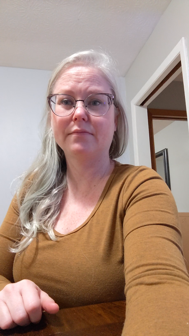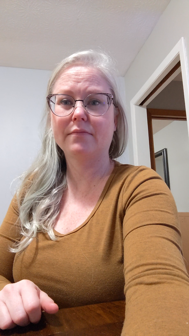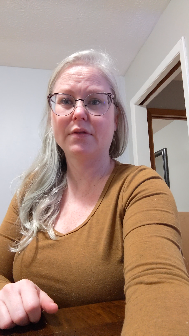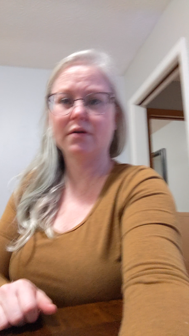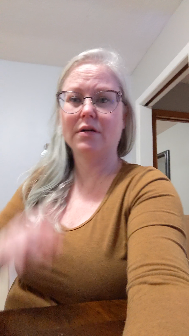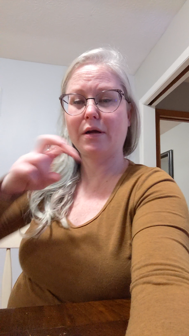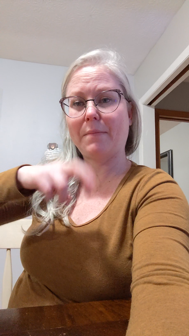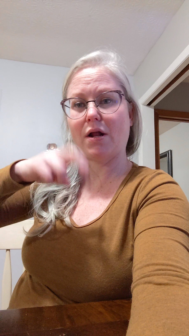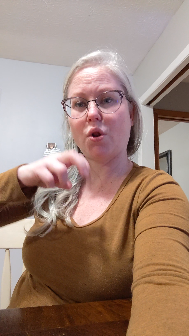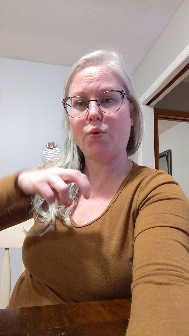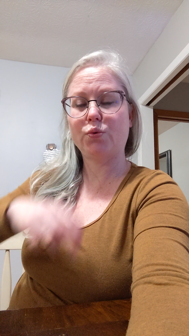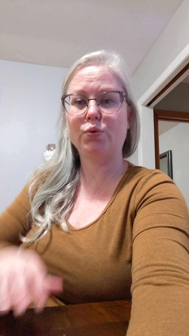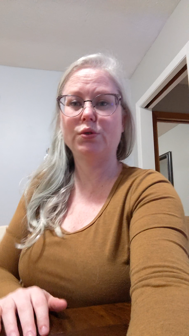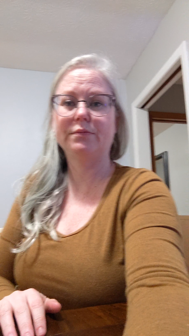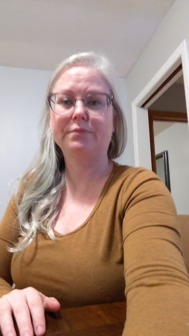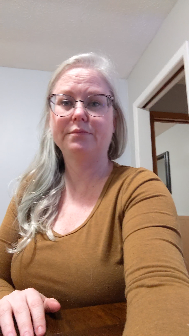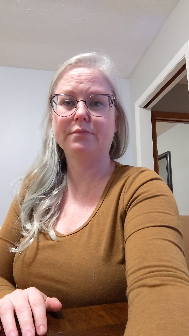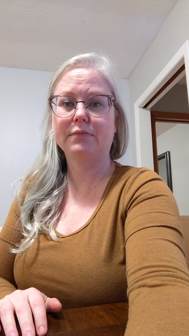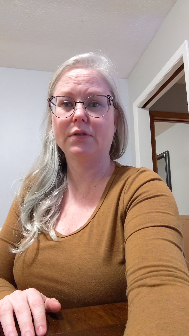potato